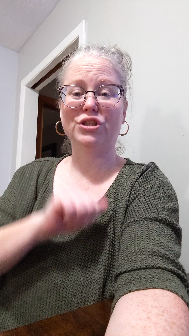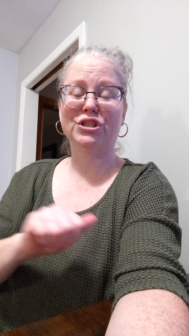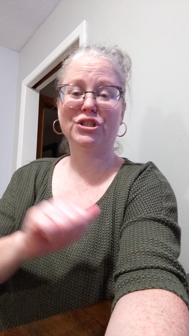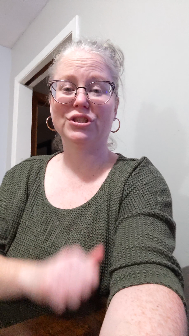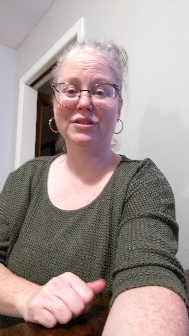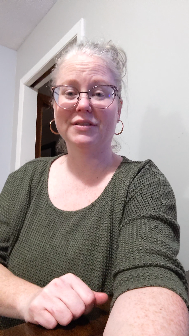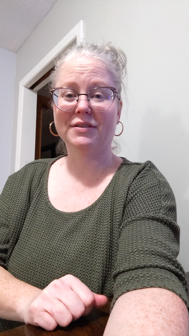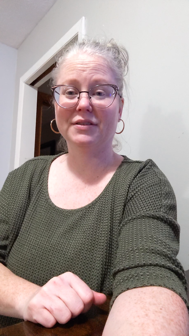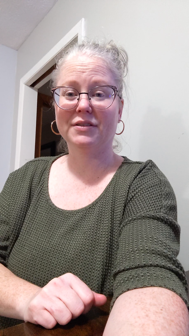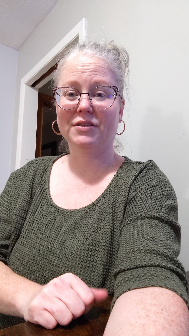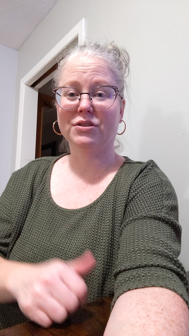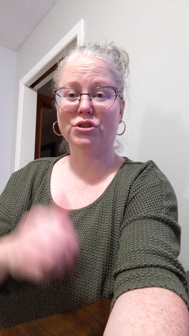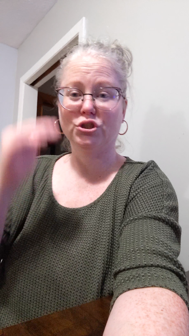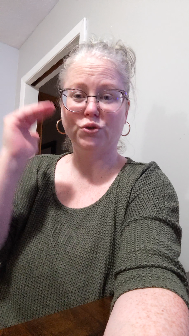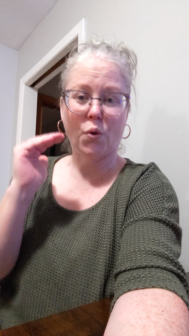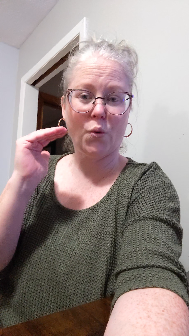short